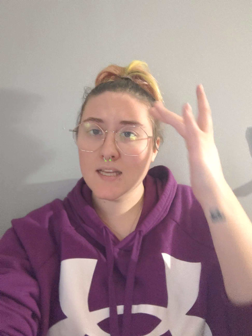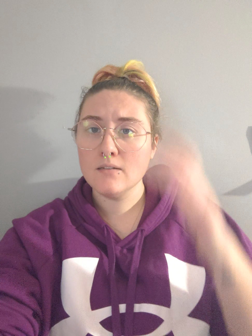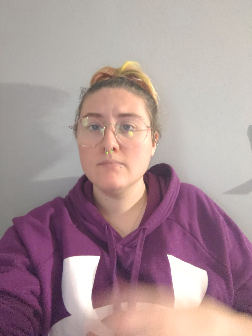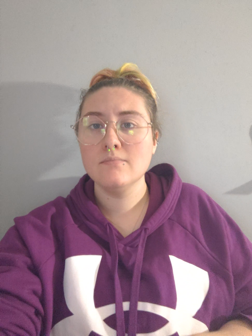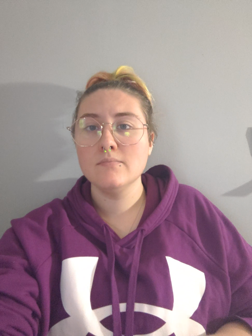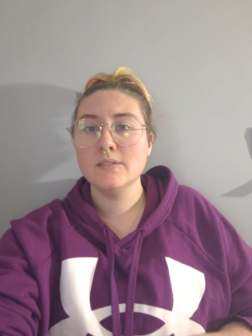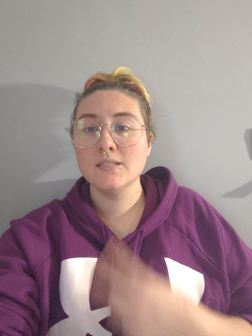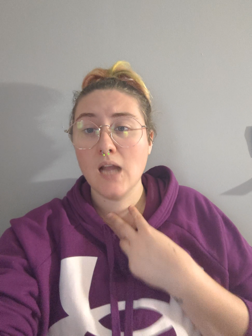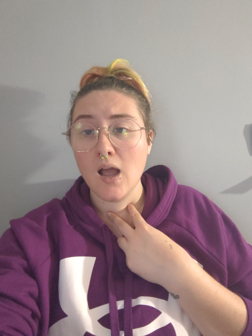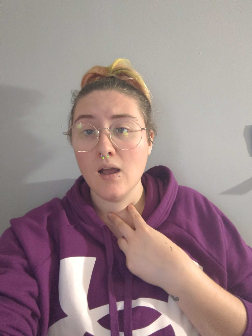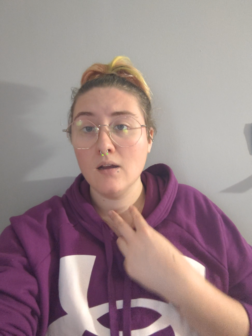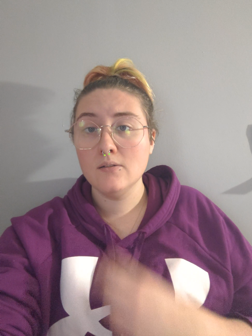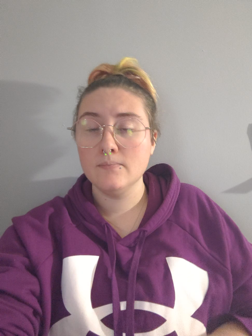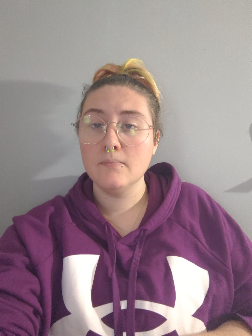stuck